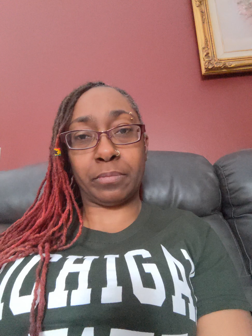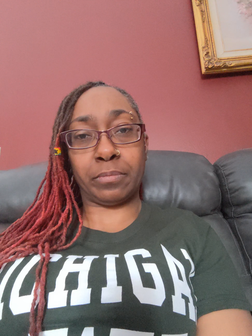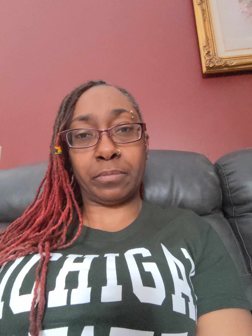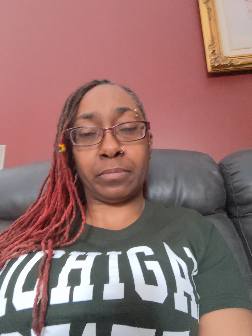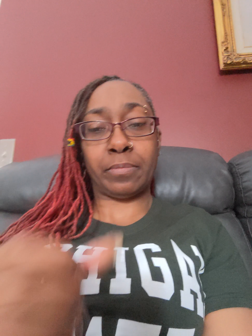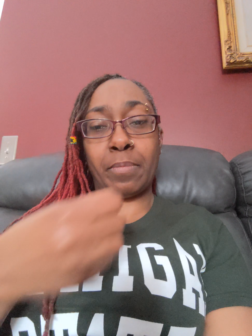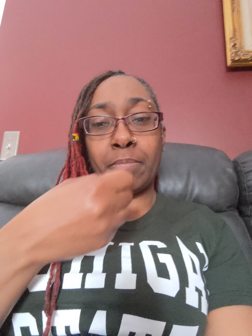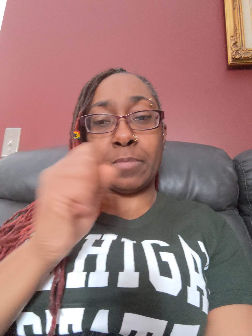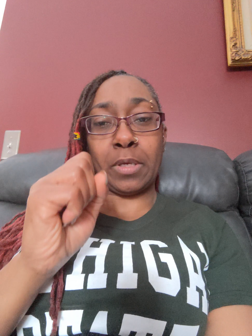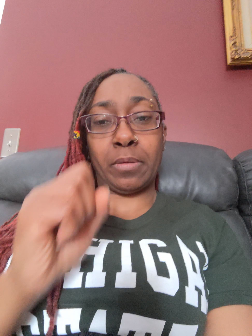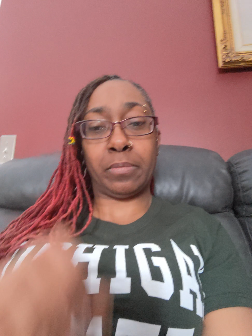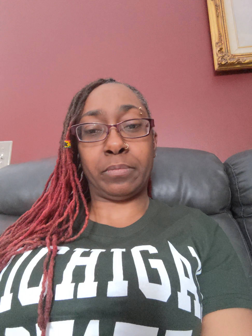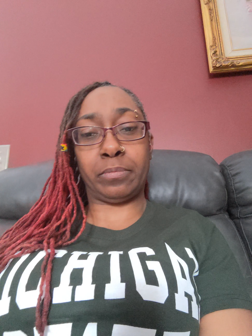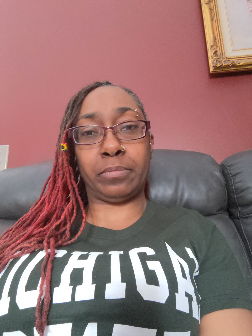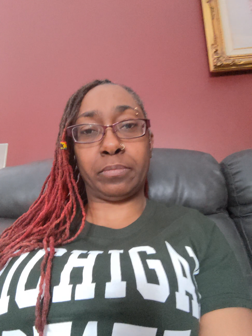make